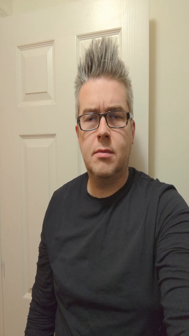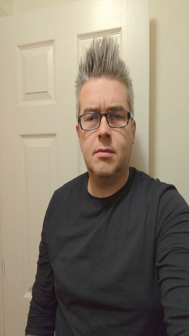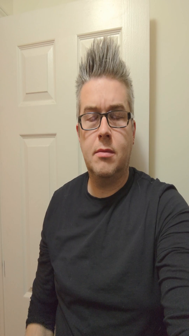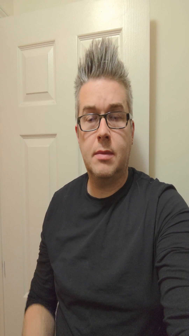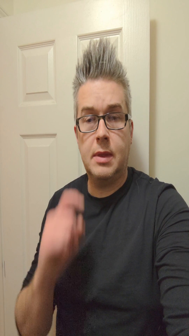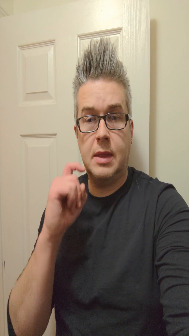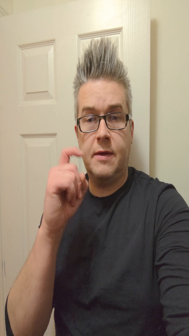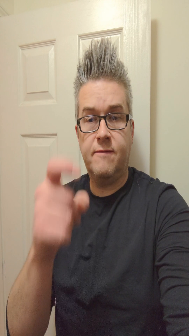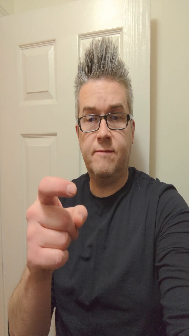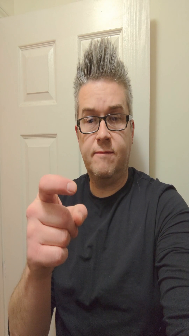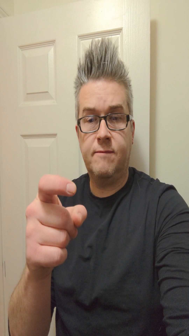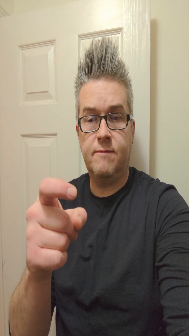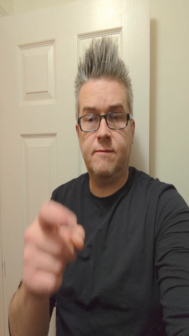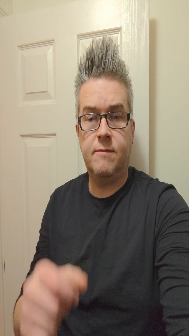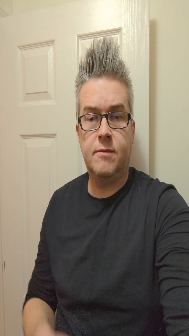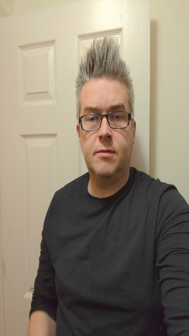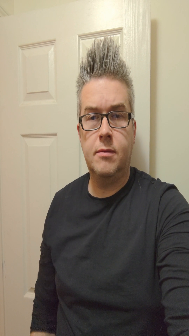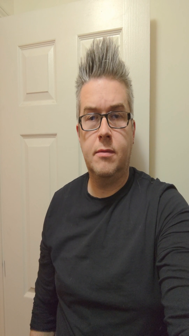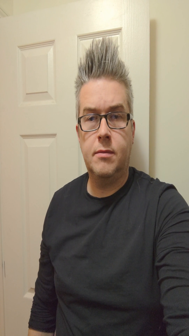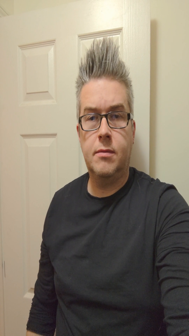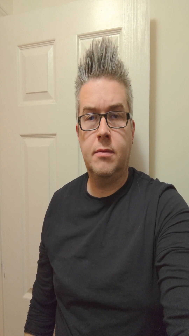gift